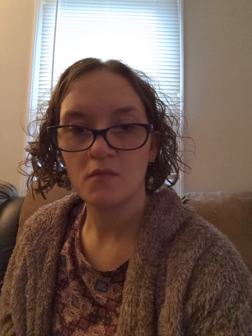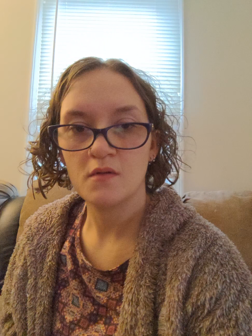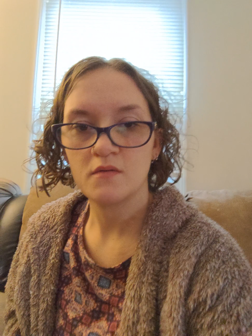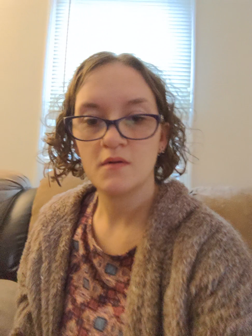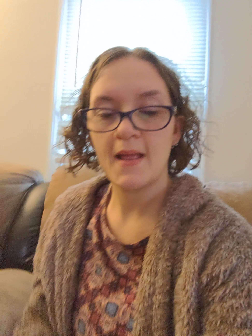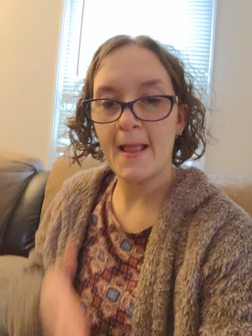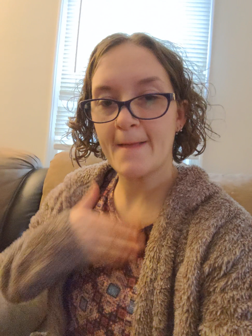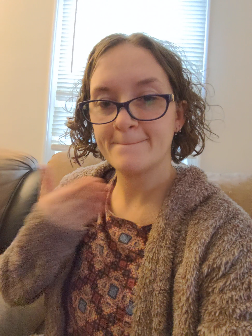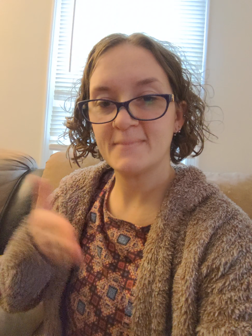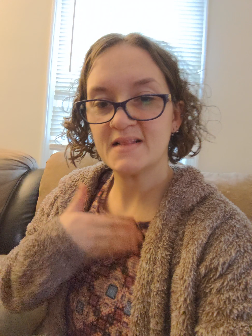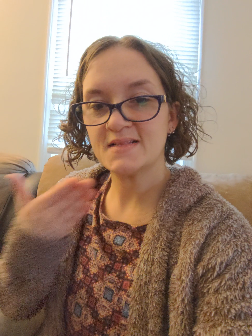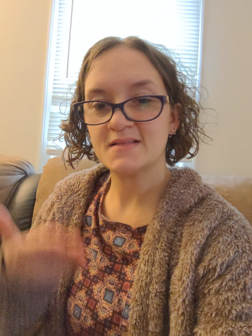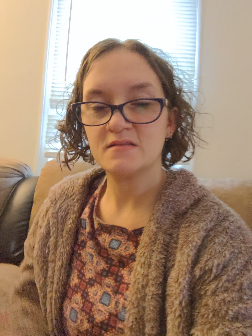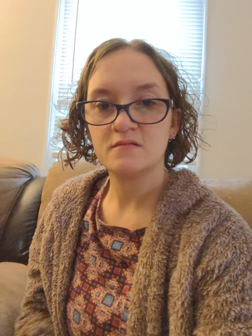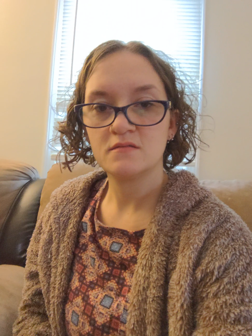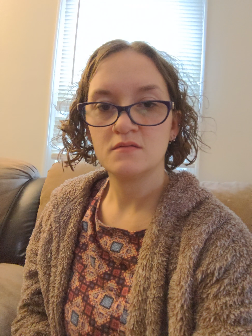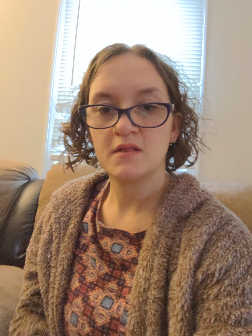happy